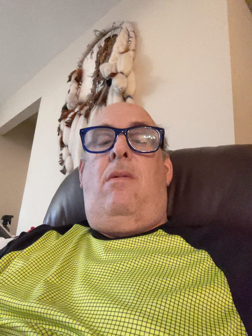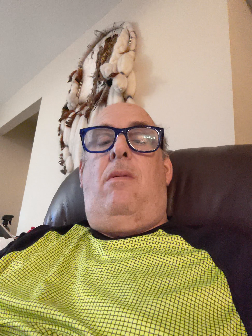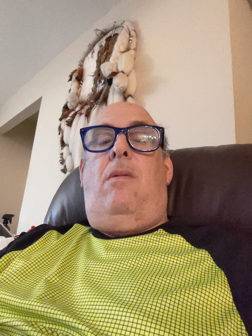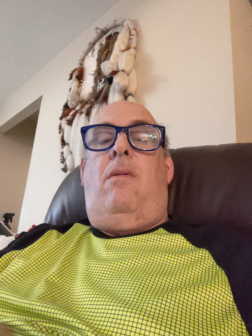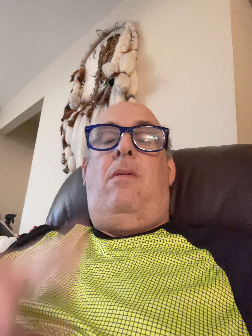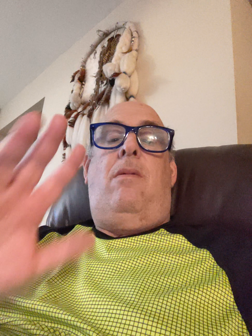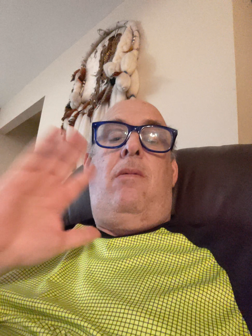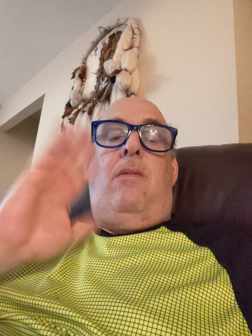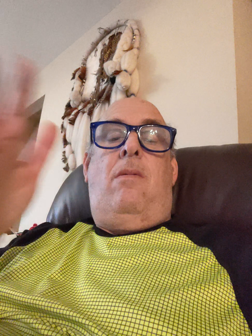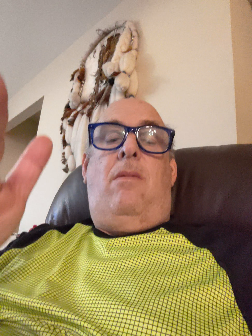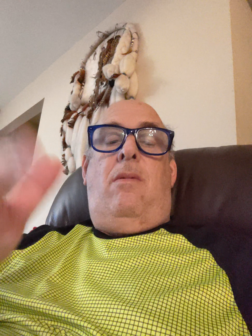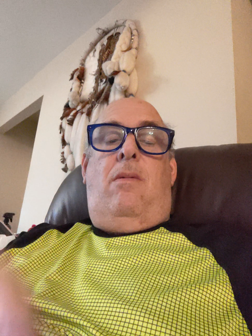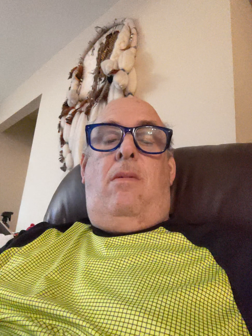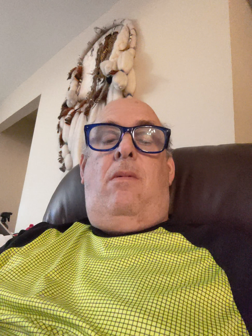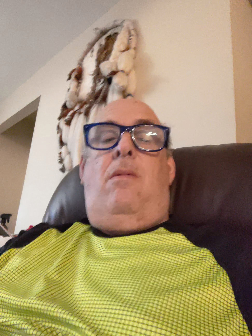will